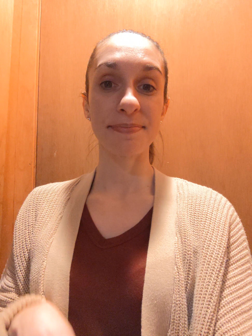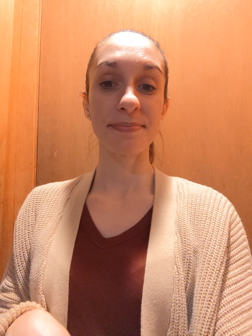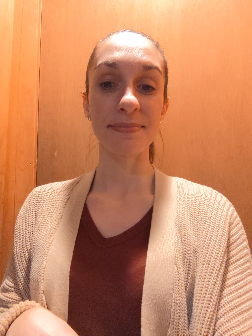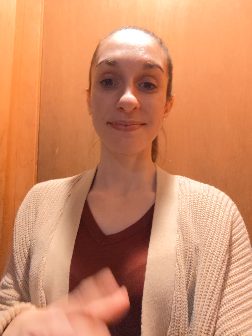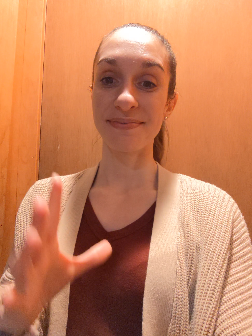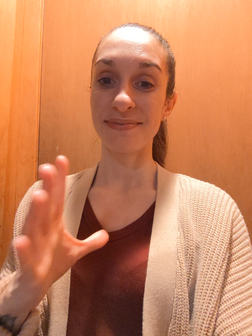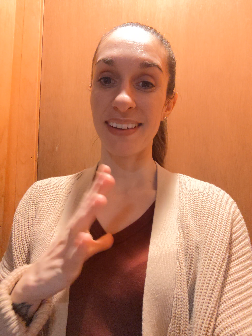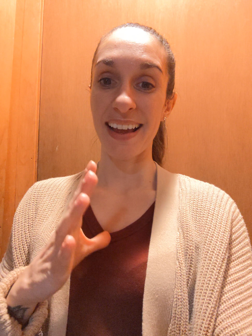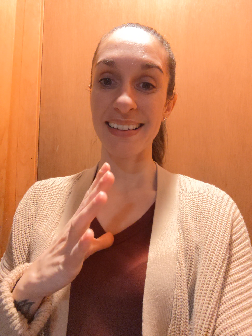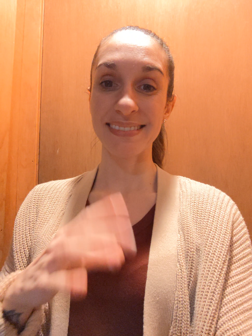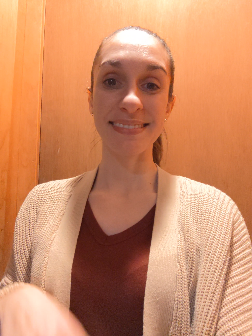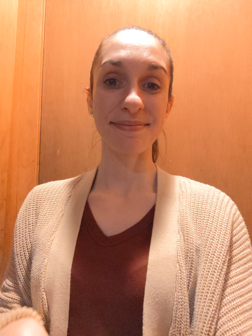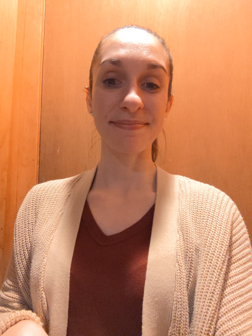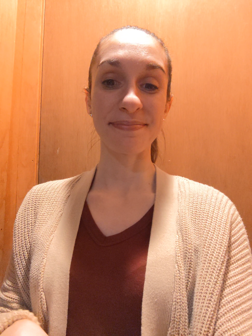fine